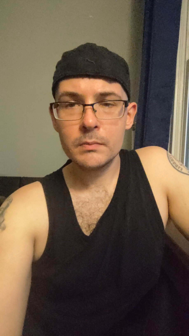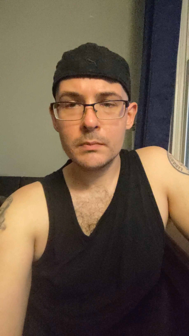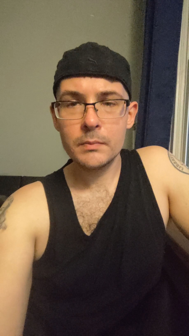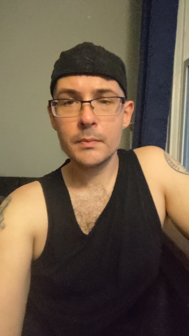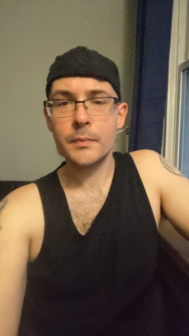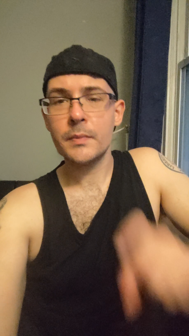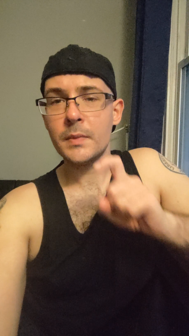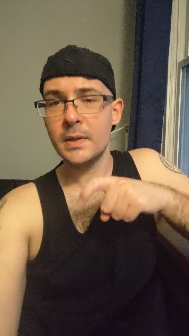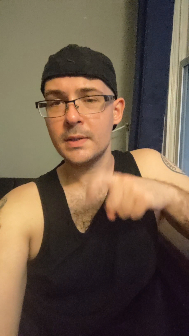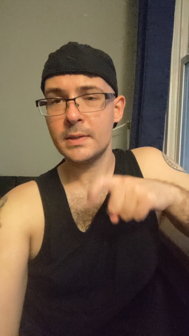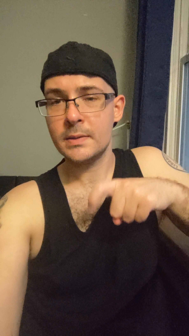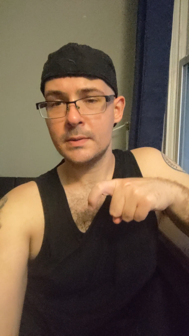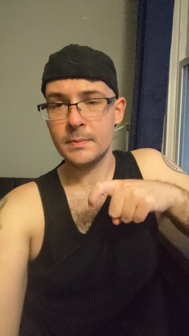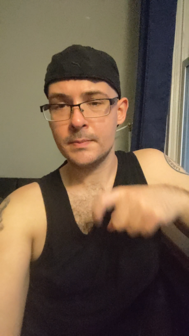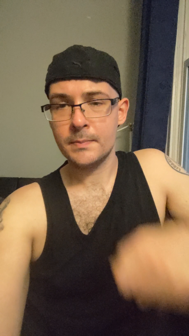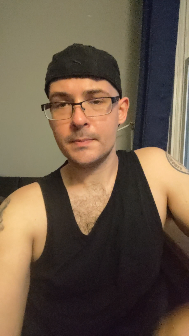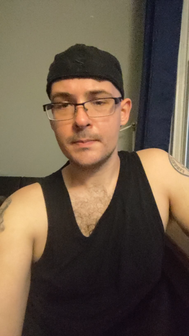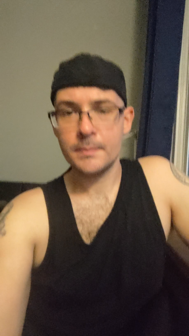need